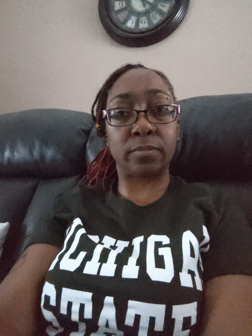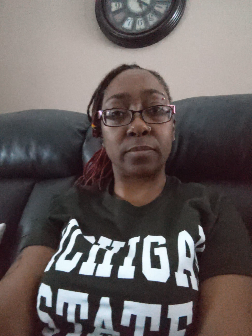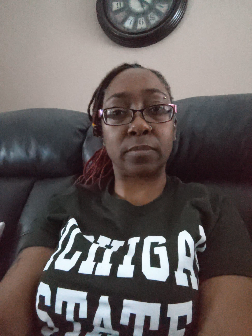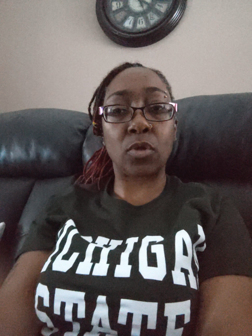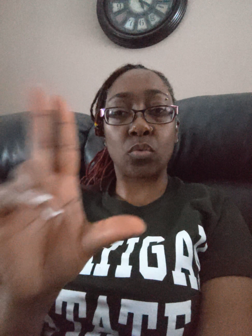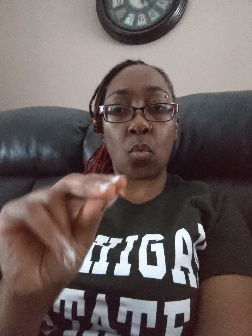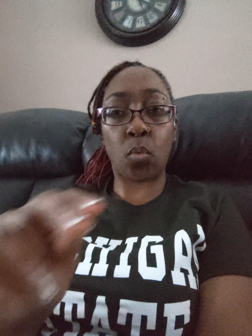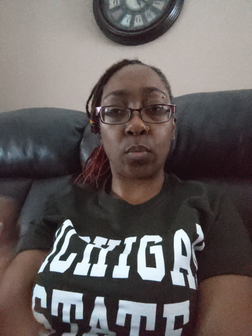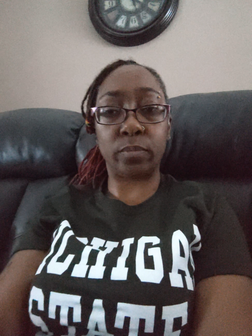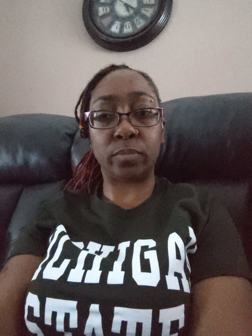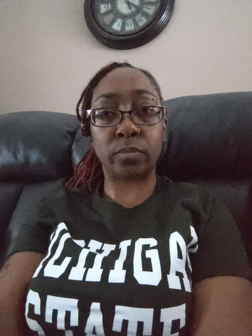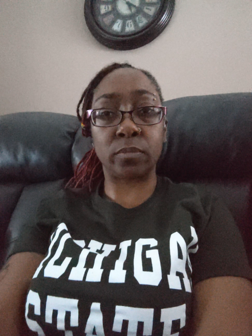no